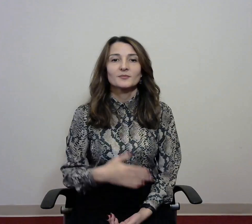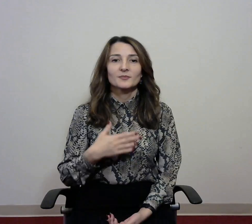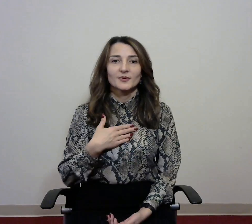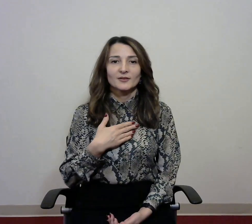mən